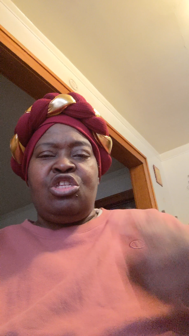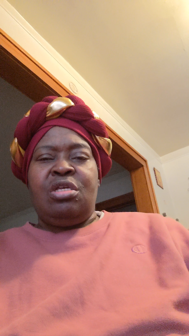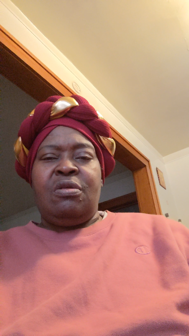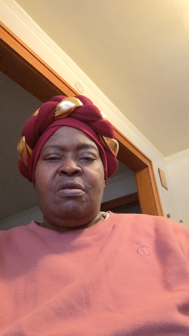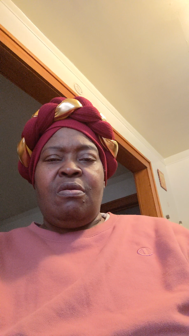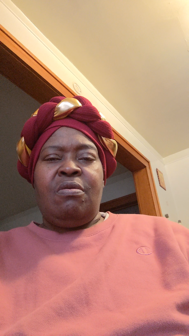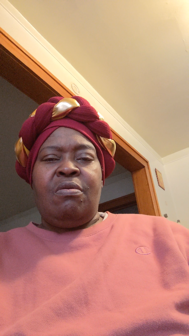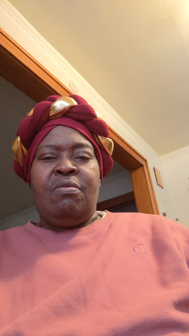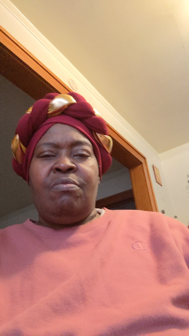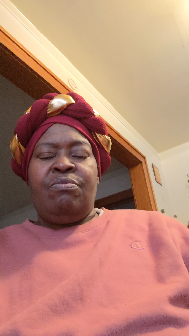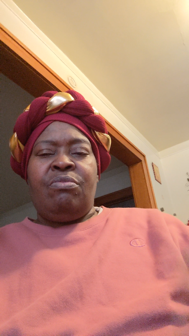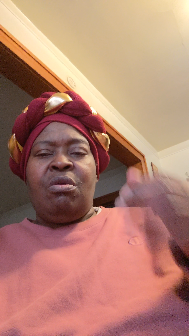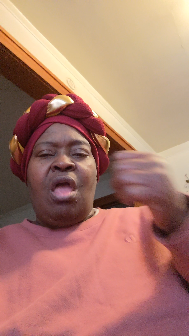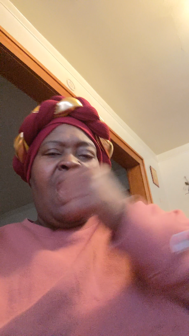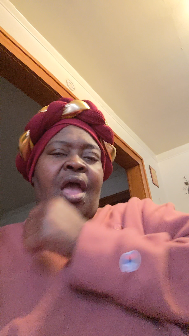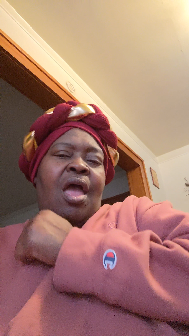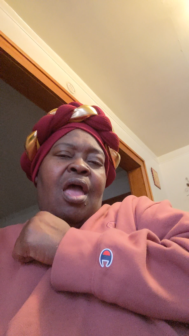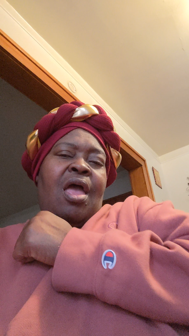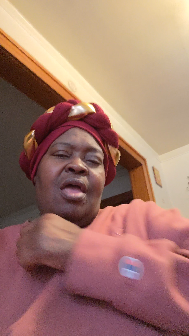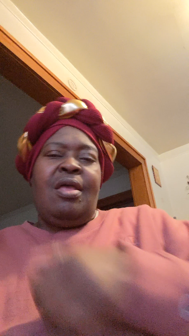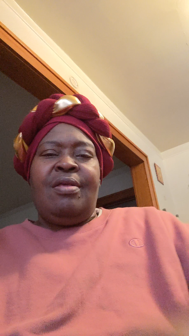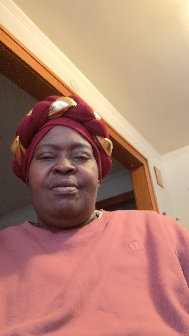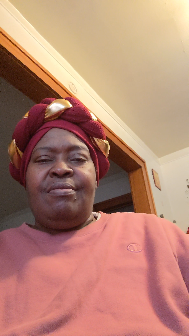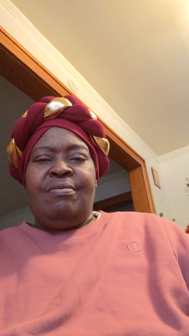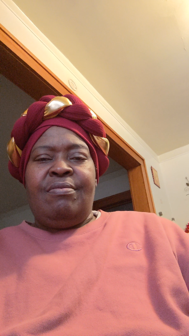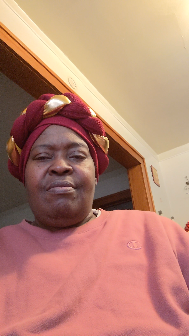hug